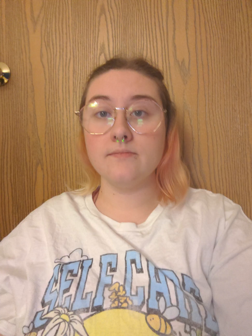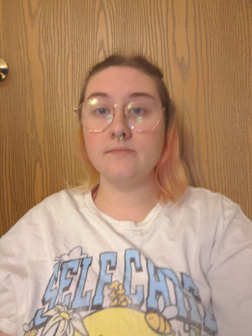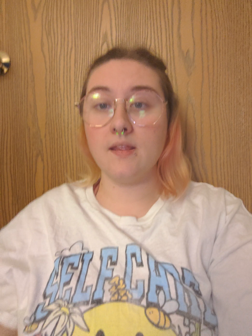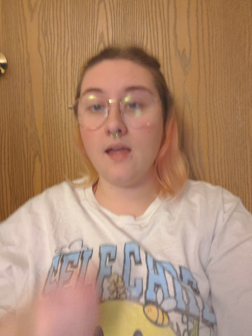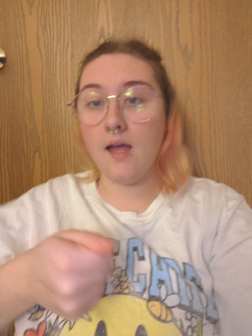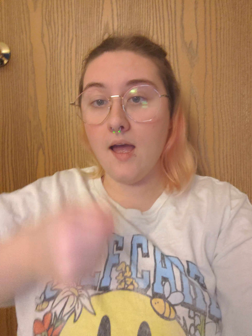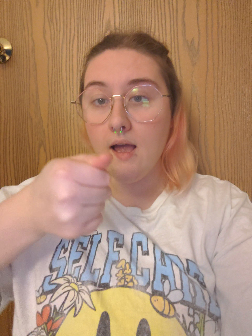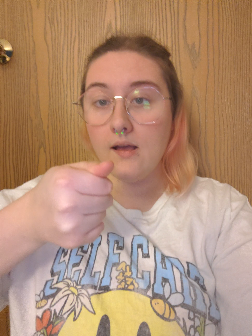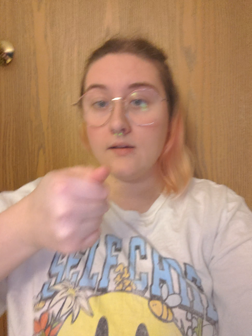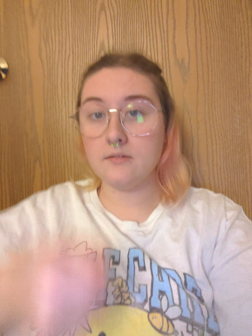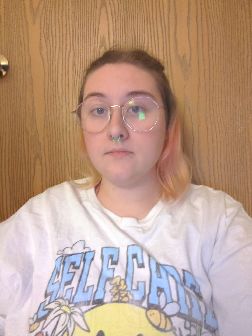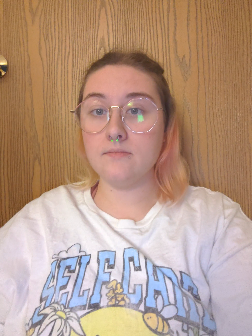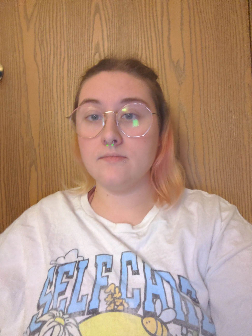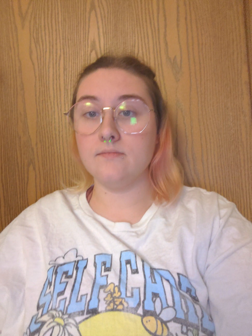hide